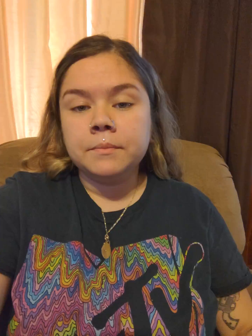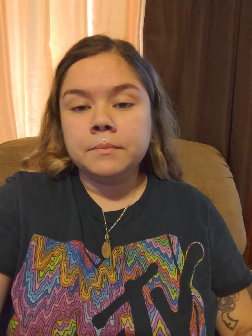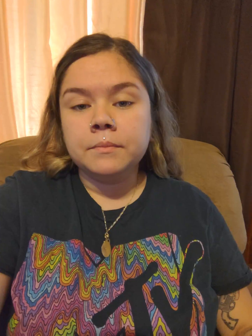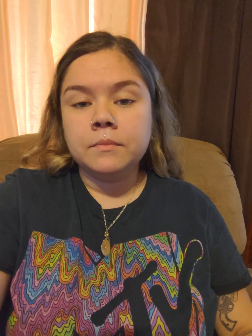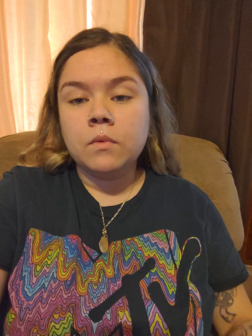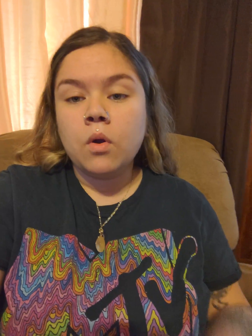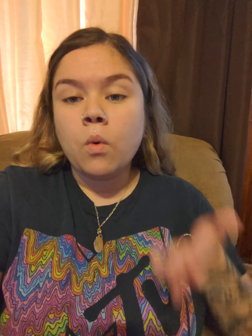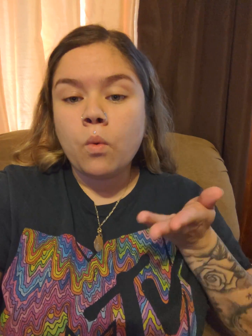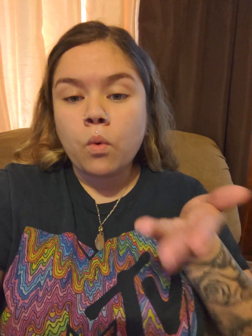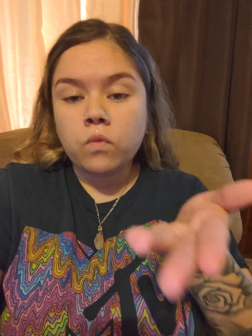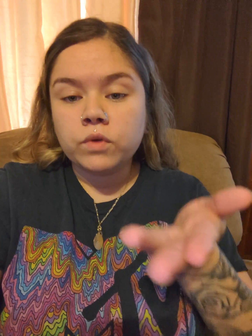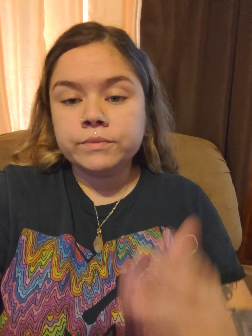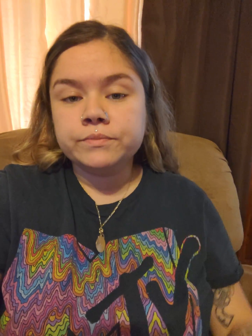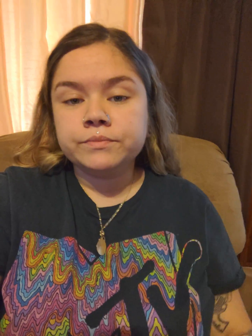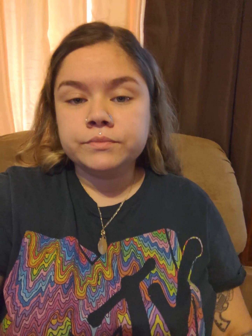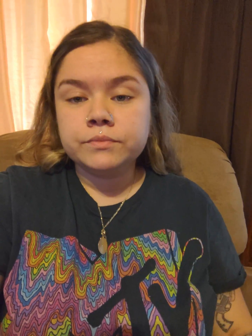oven